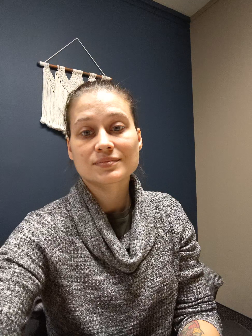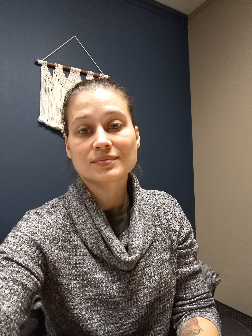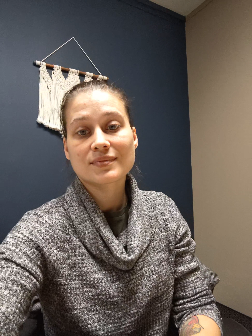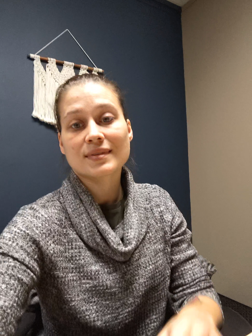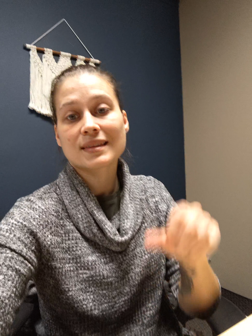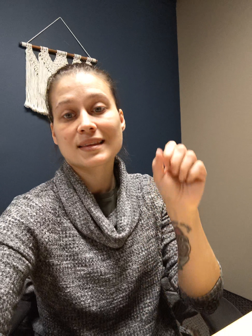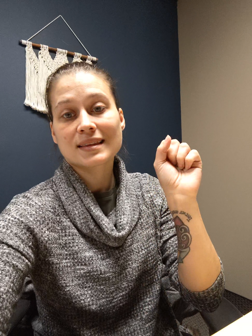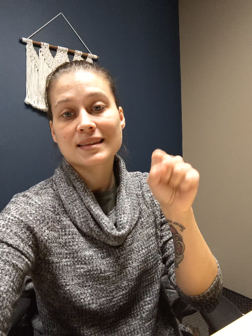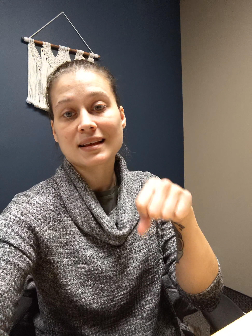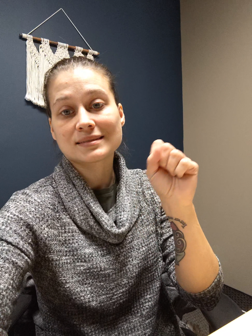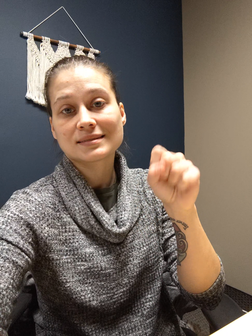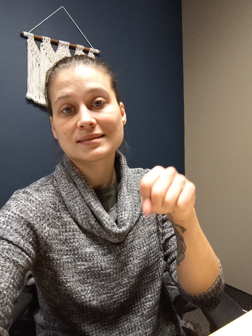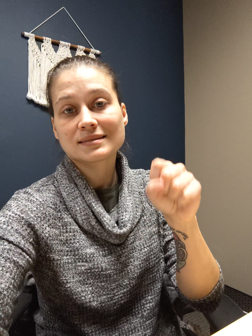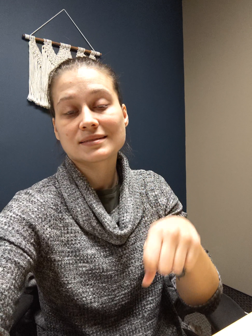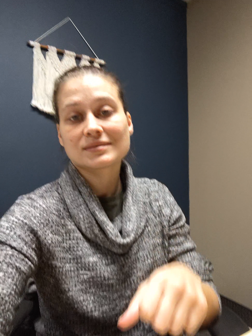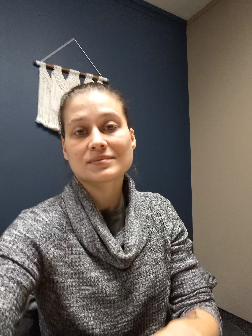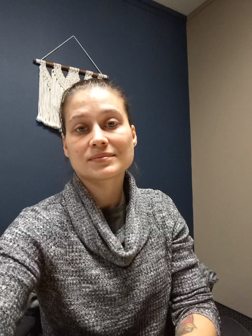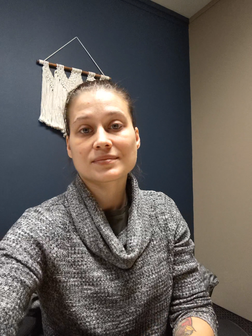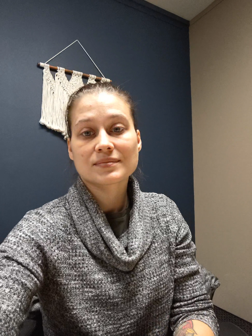yes